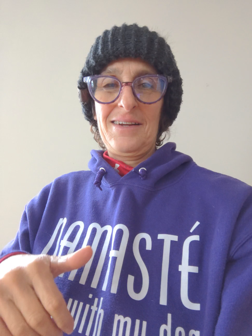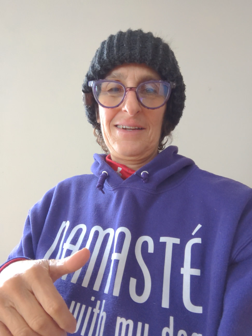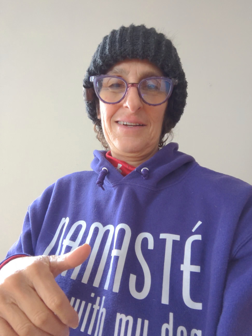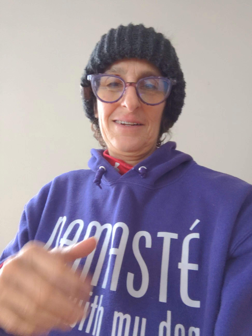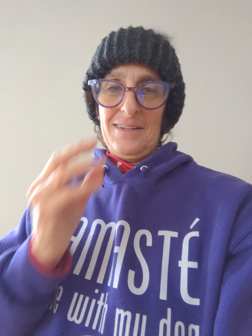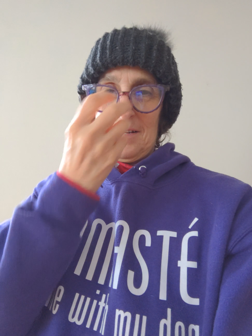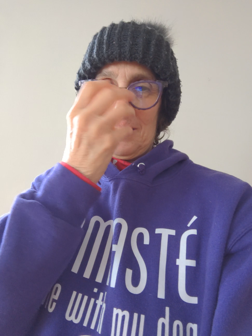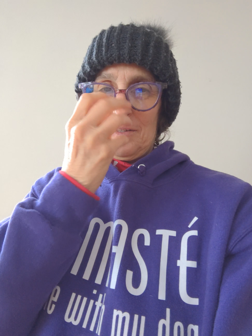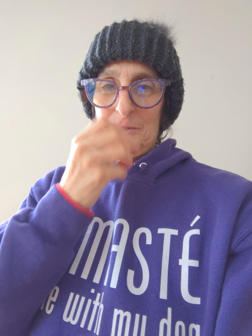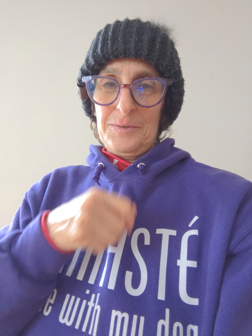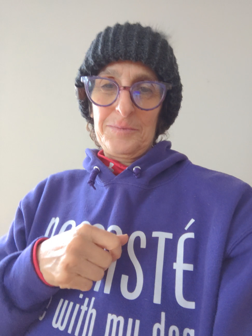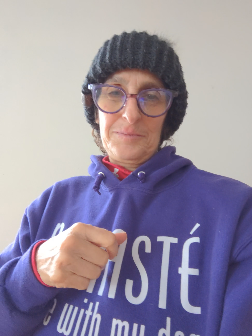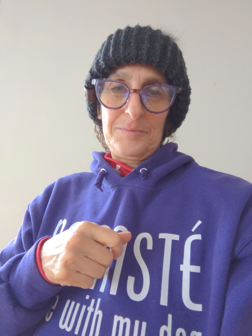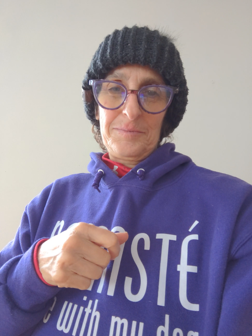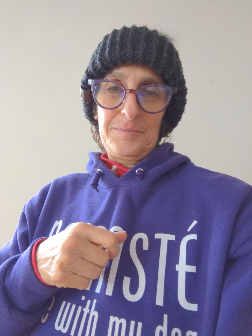clown